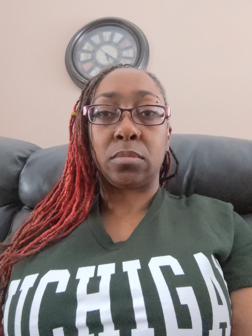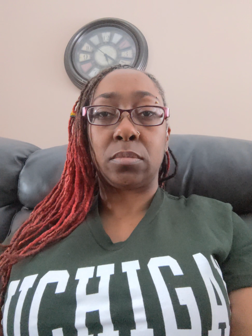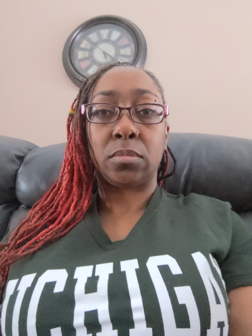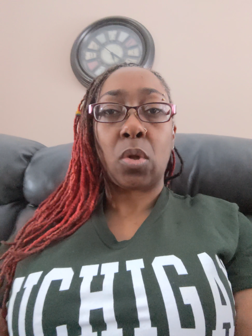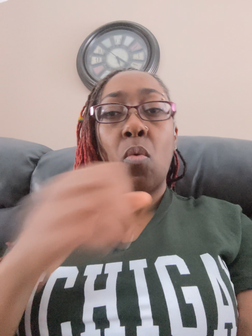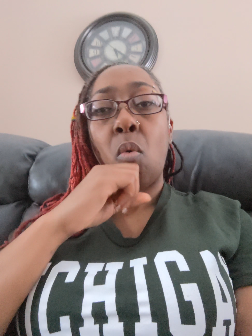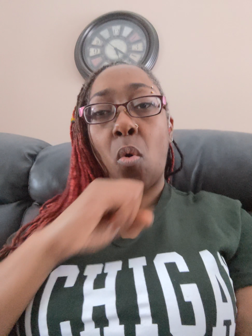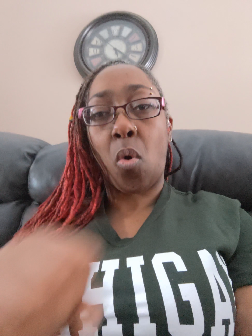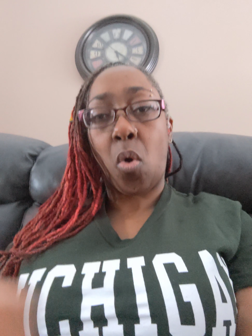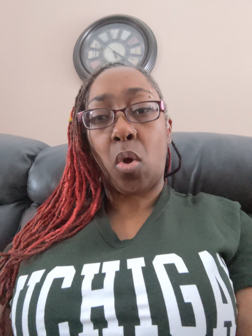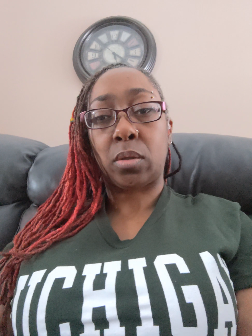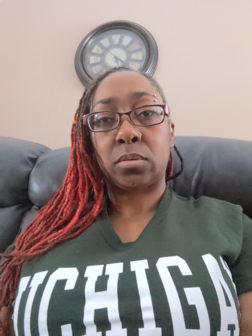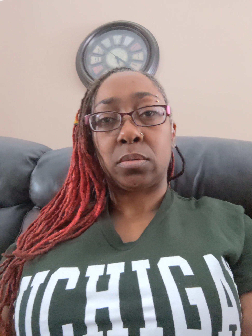old